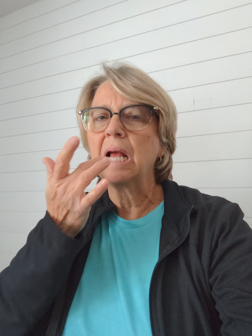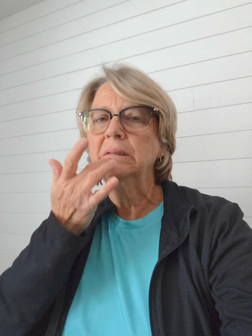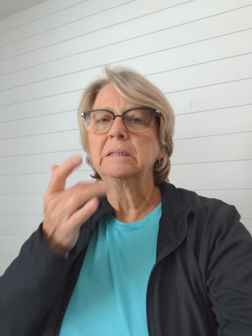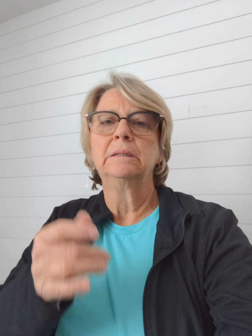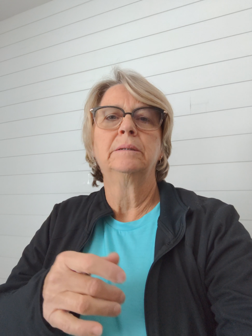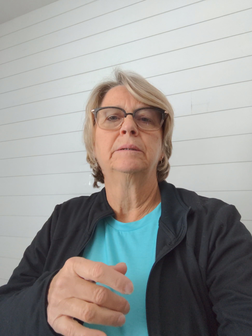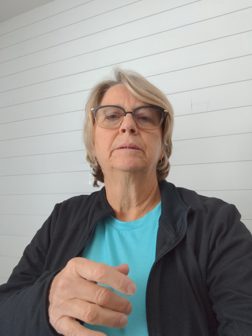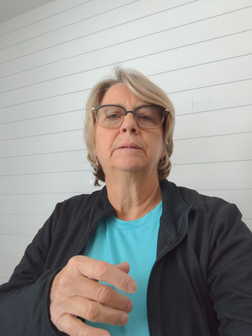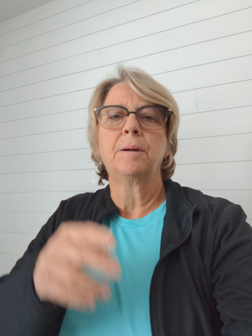taste